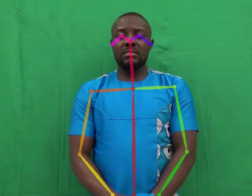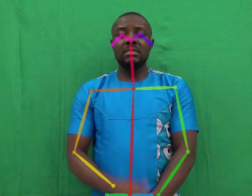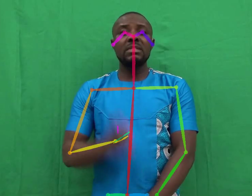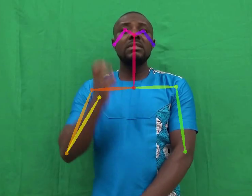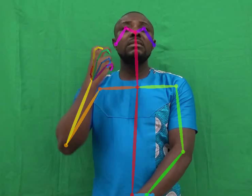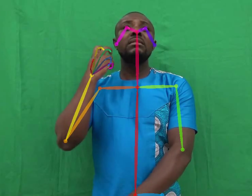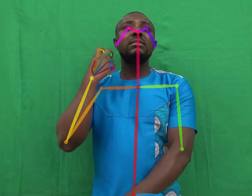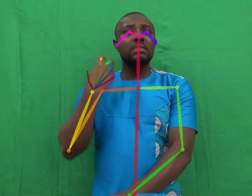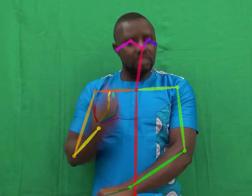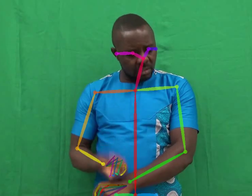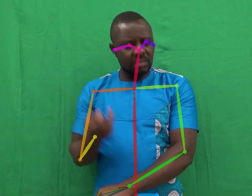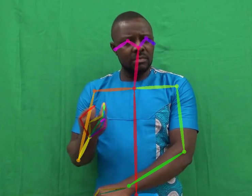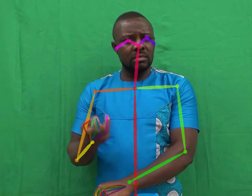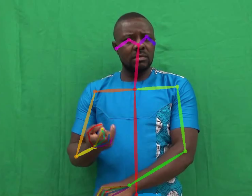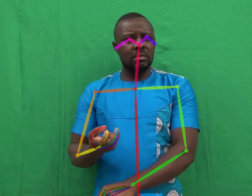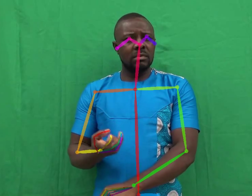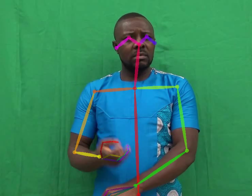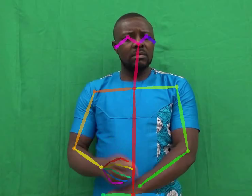difficult or hard